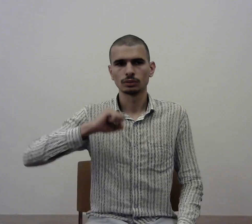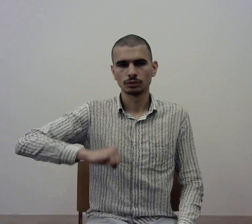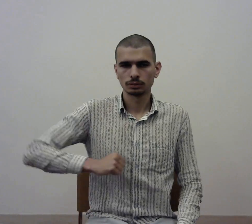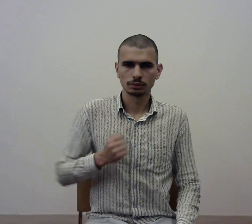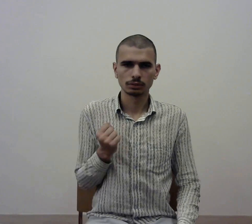dost